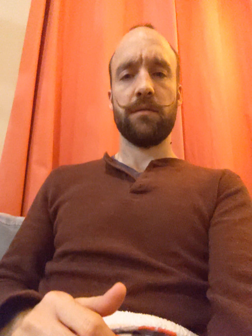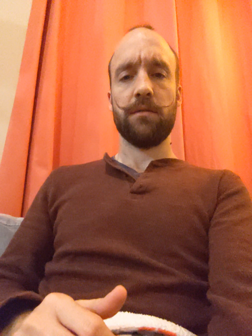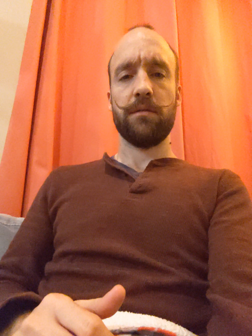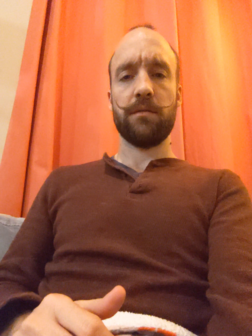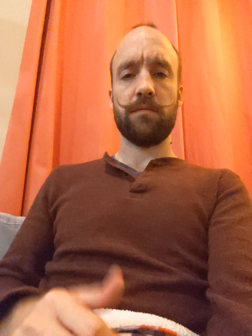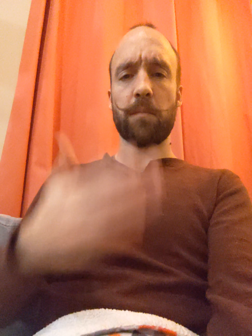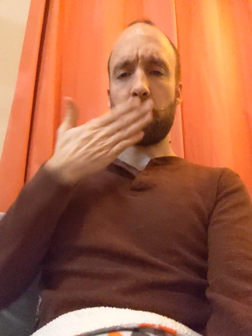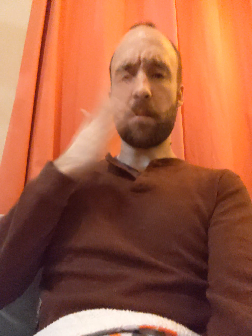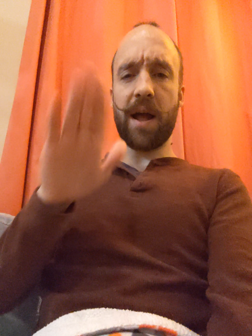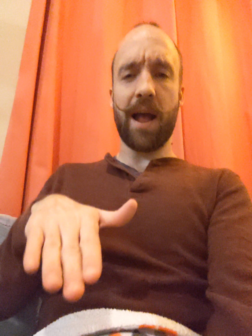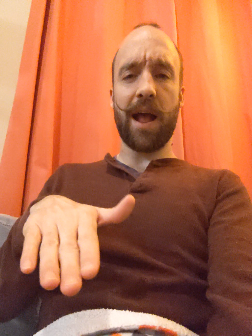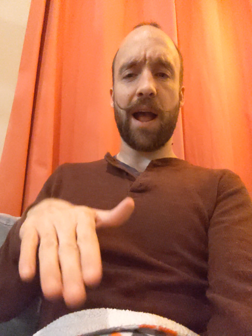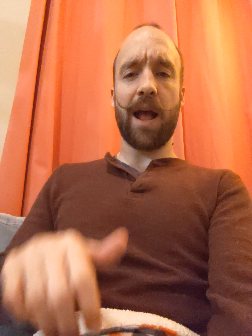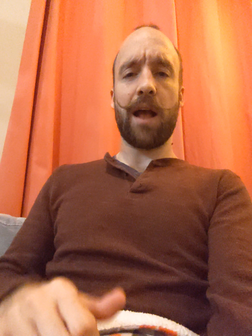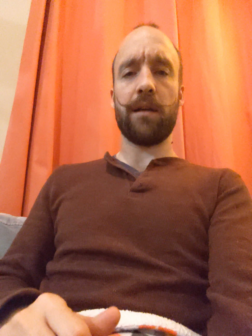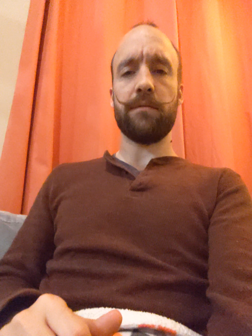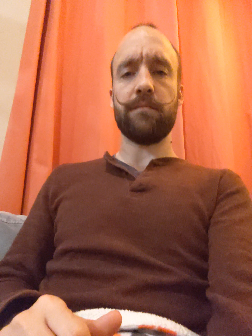bad